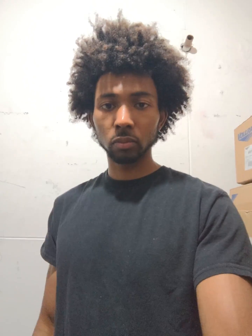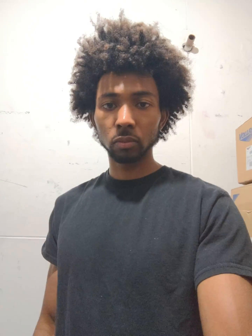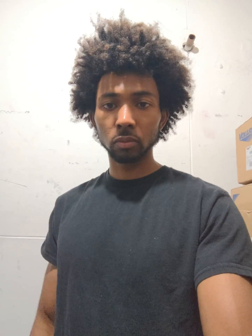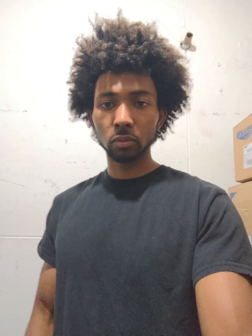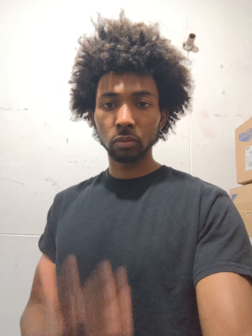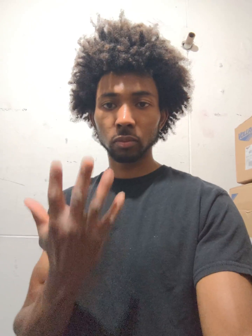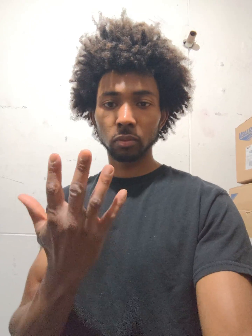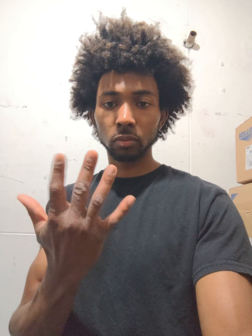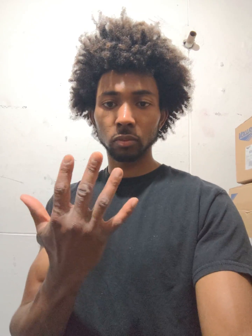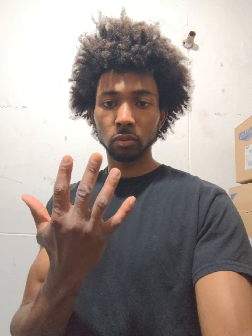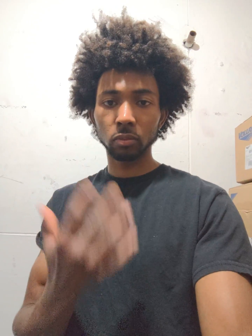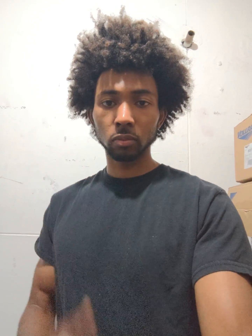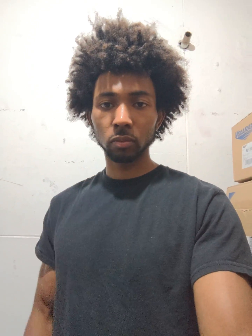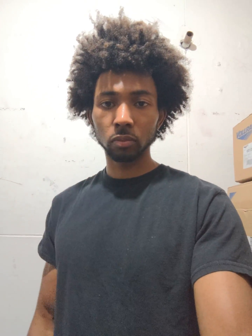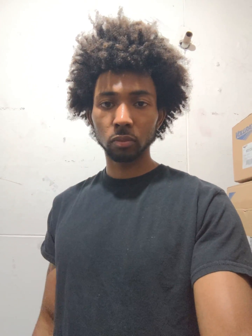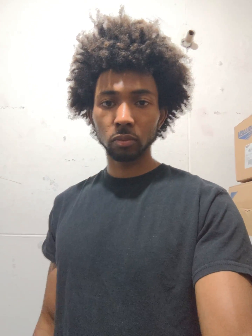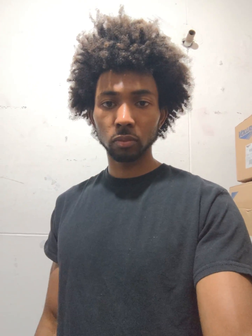hand